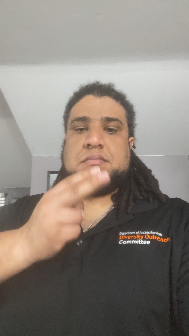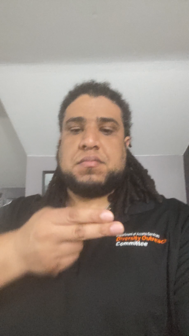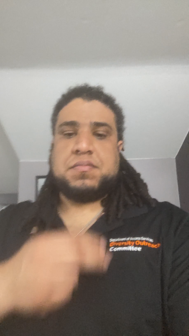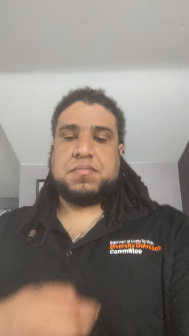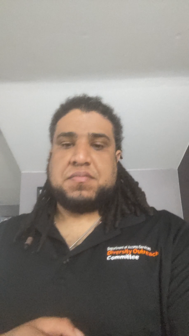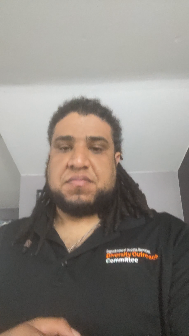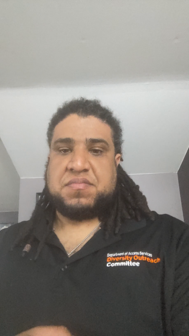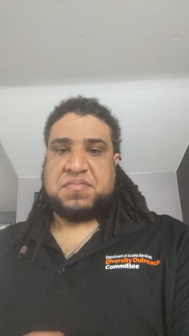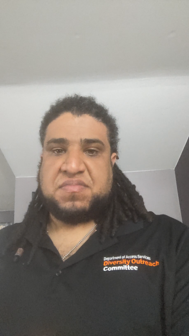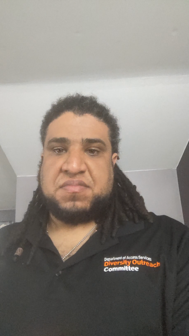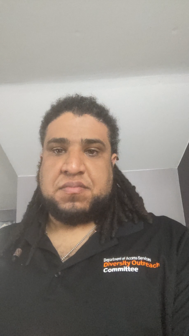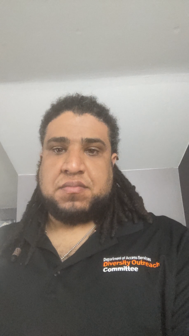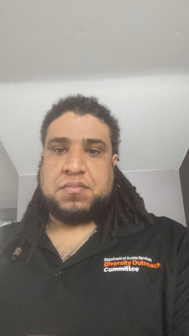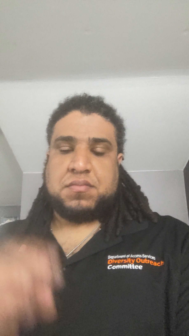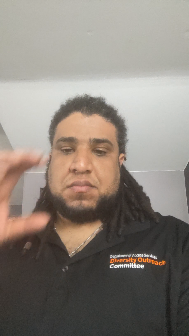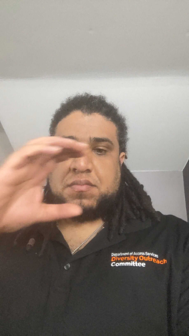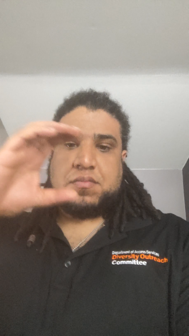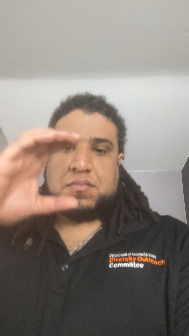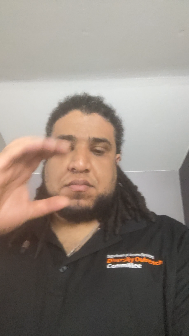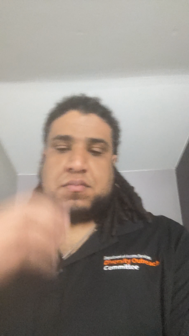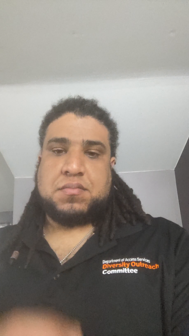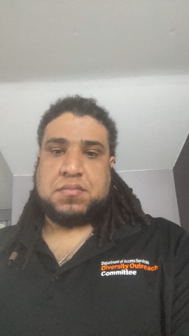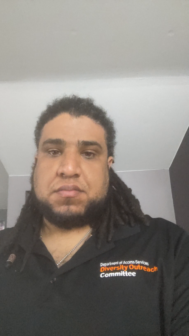ball